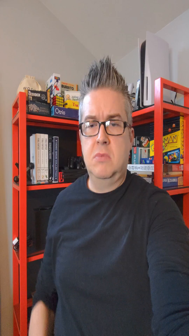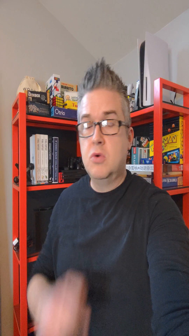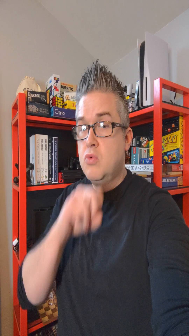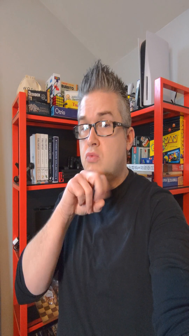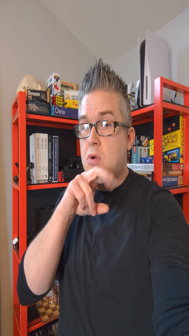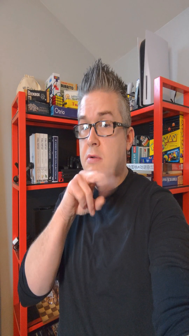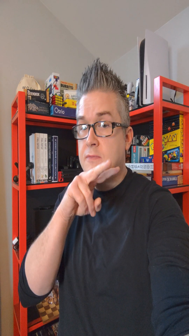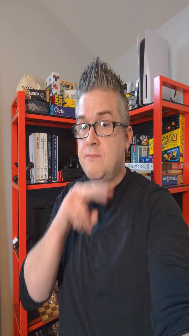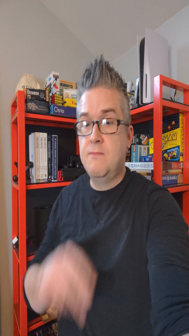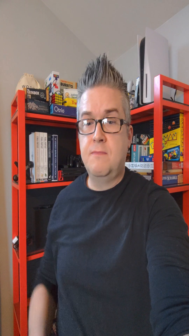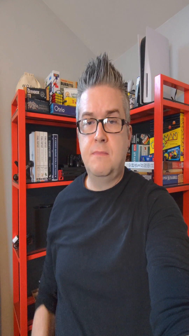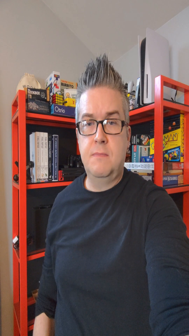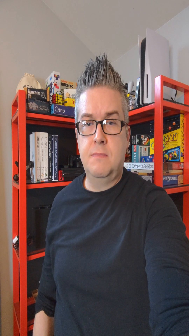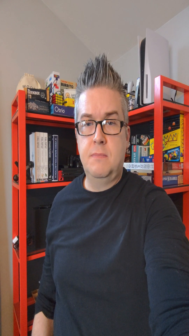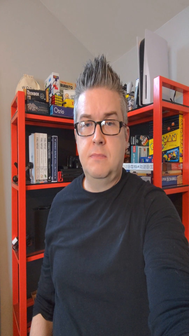frog